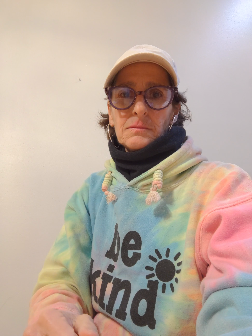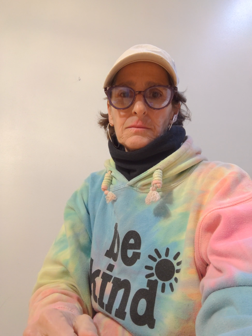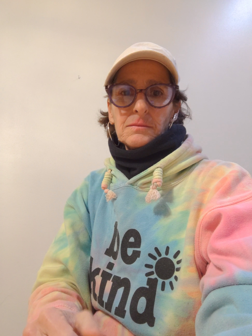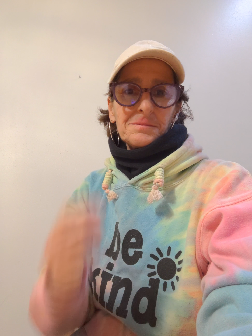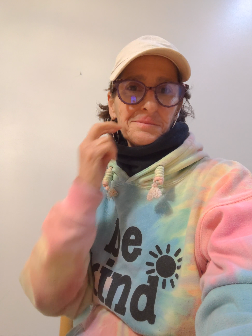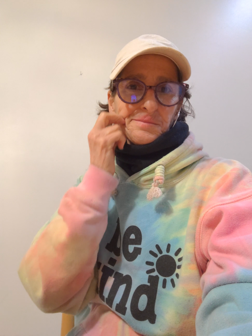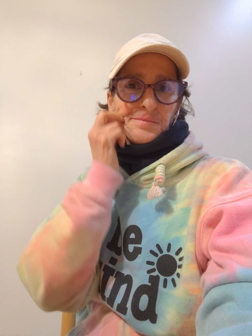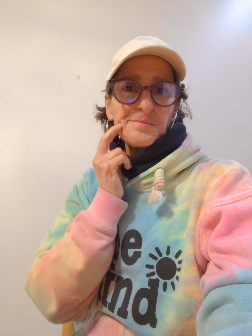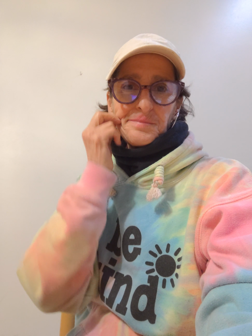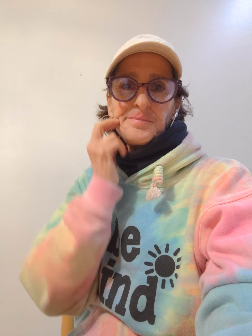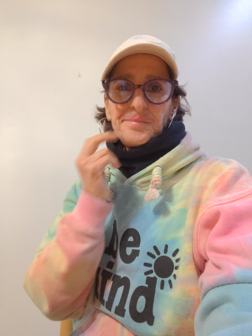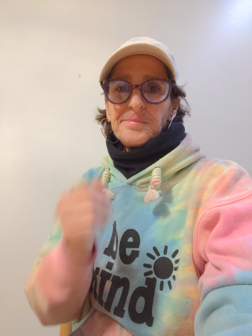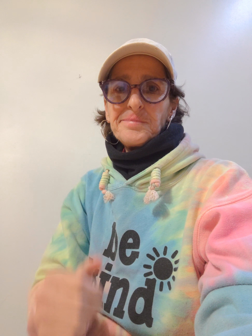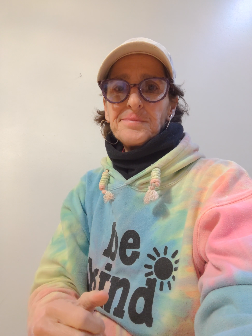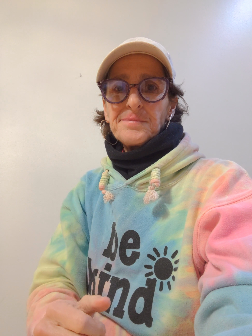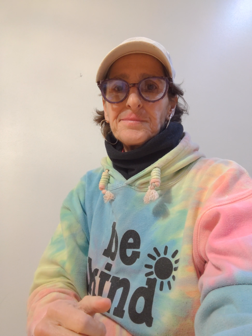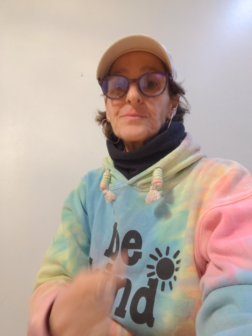gum